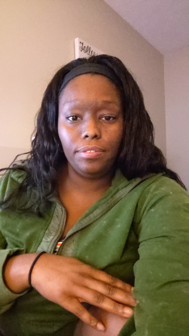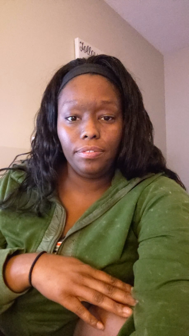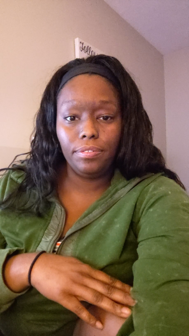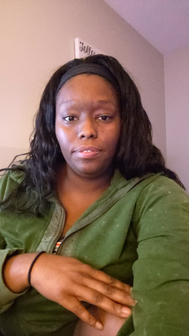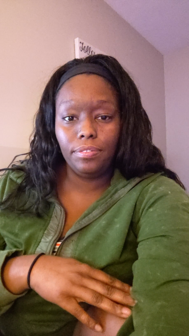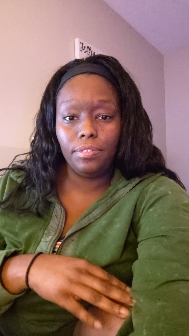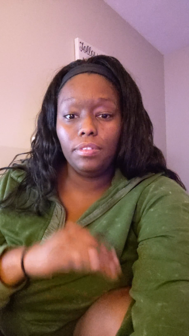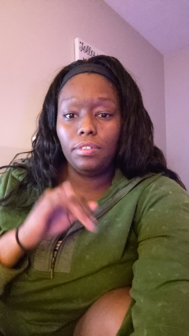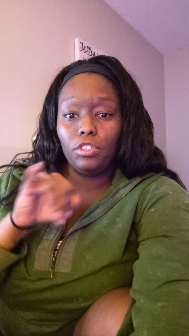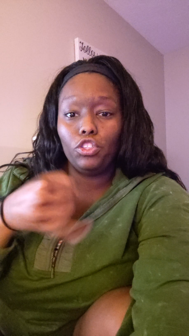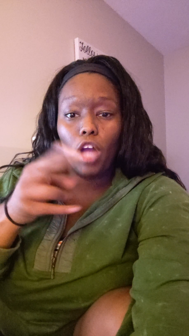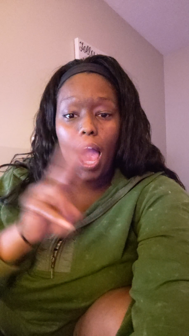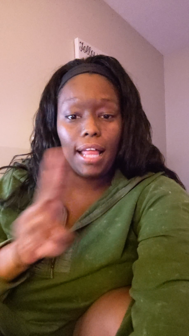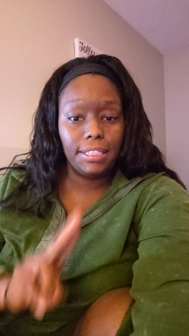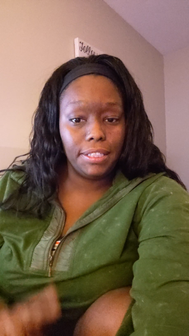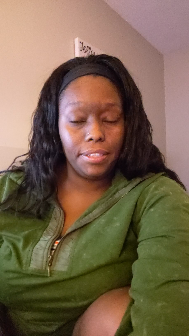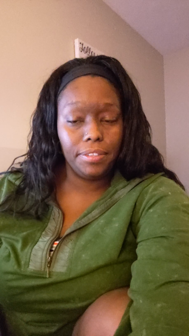jelly